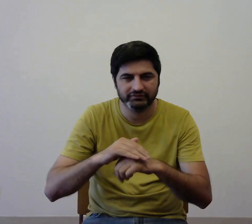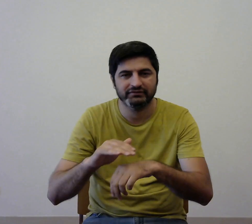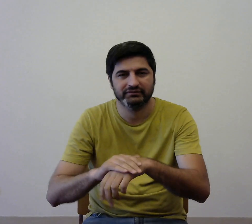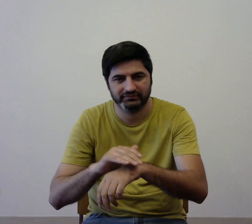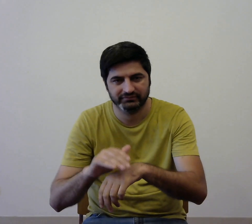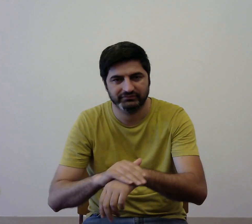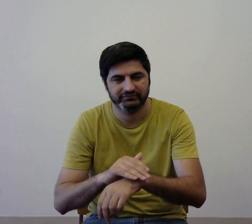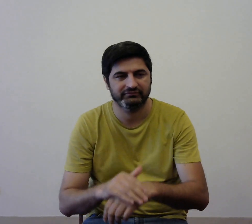xeyir